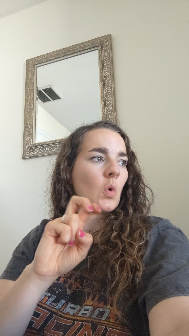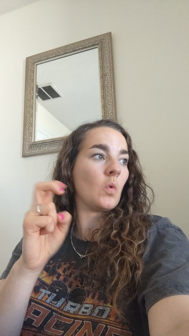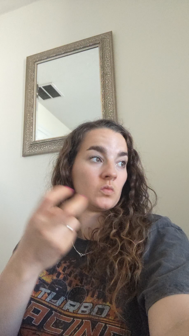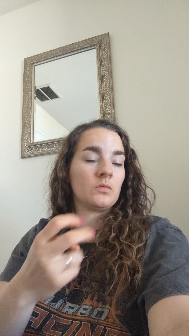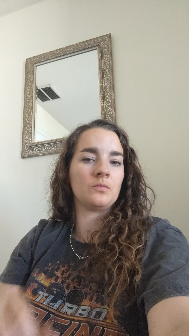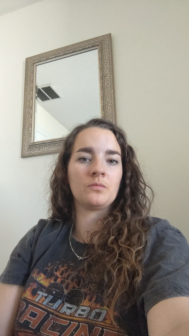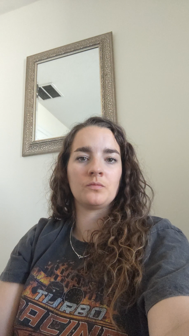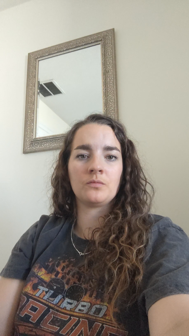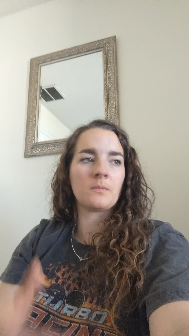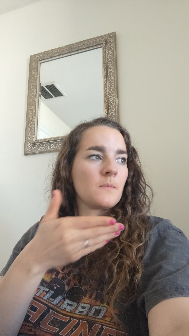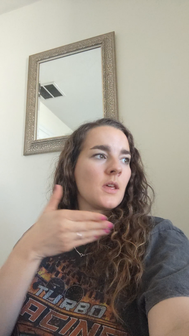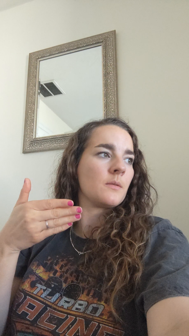baby